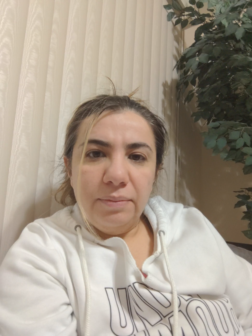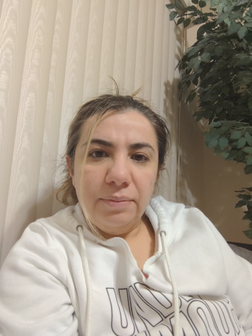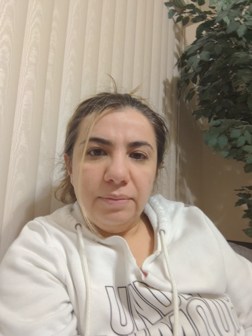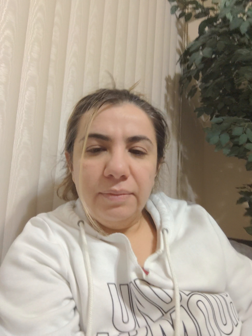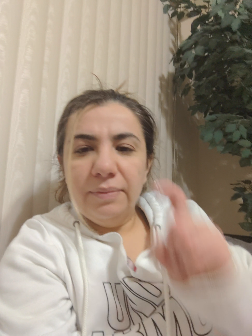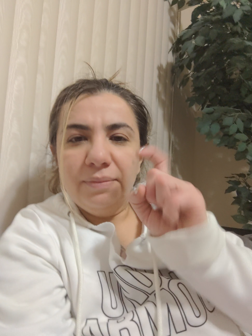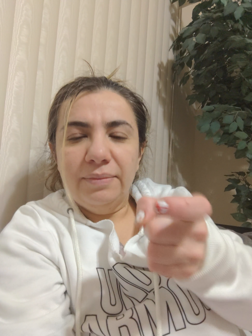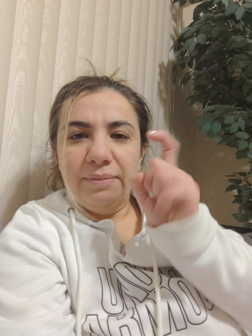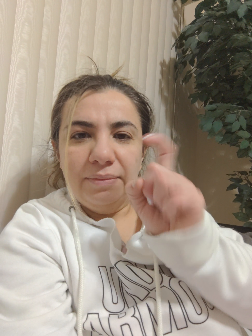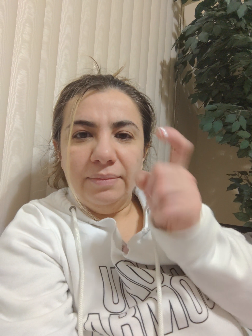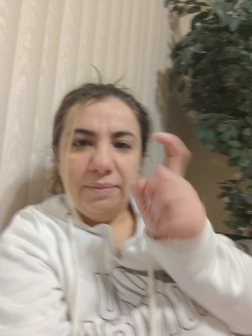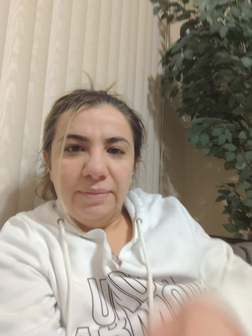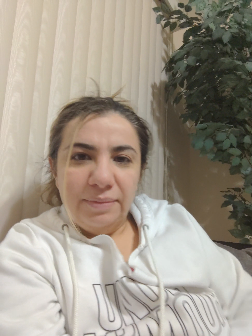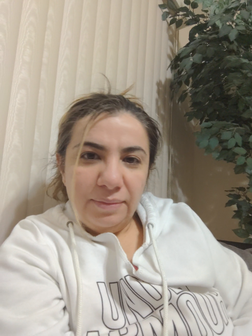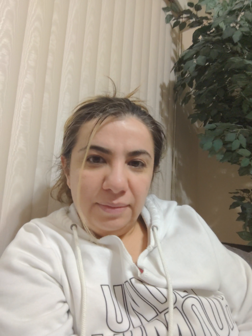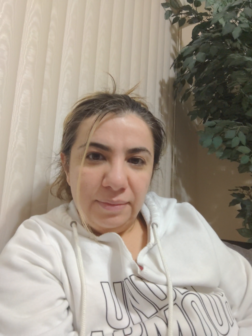gift